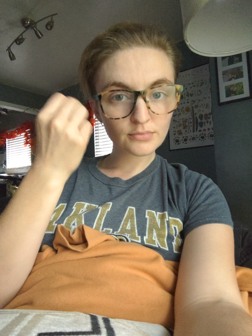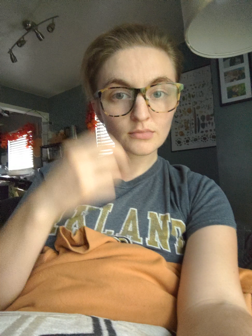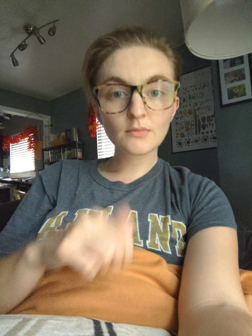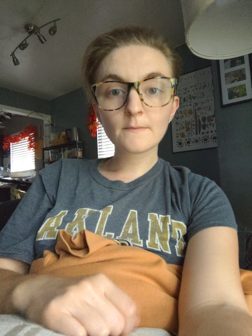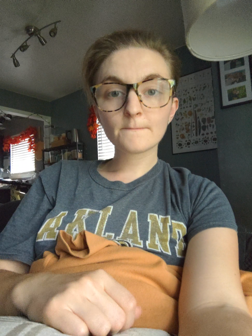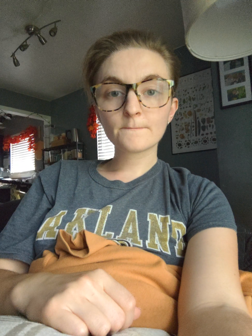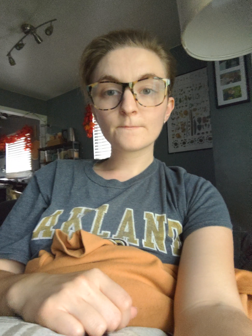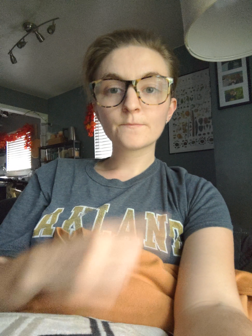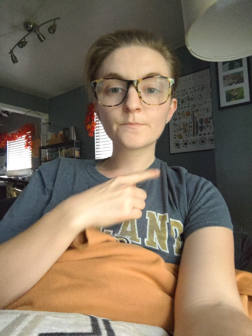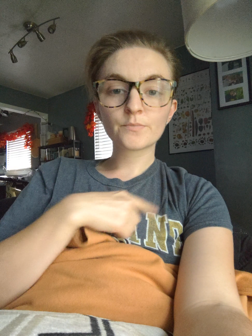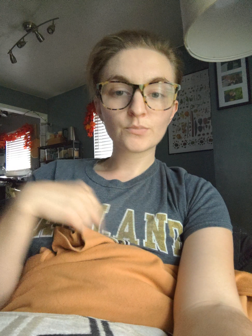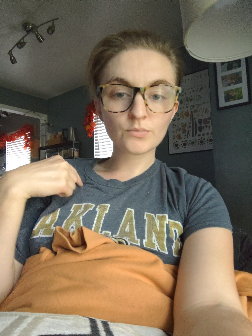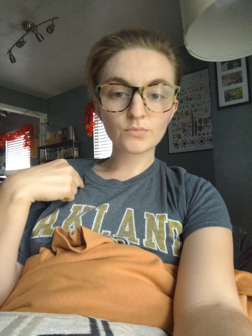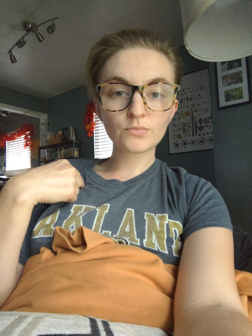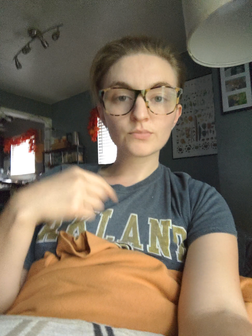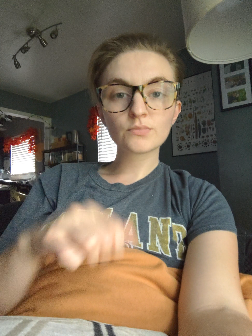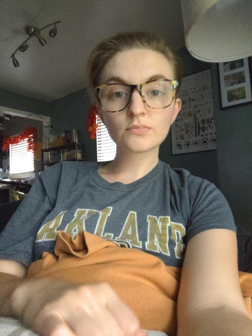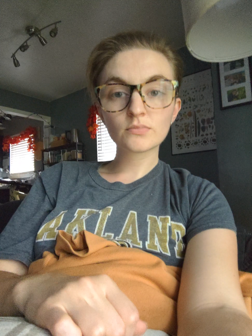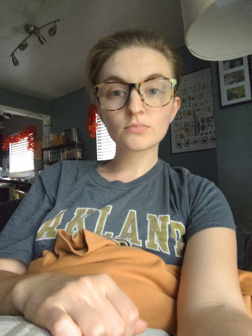bib